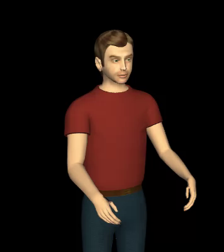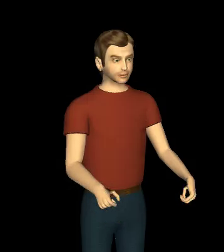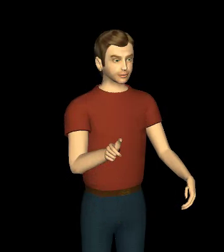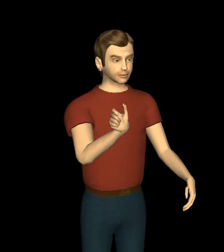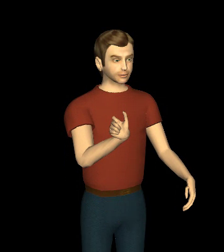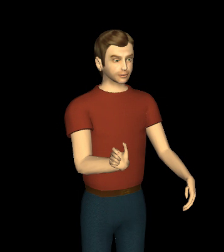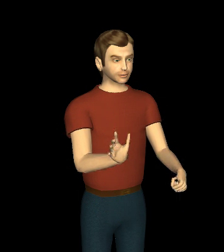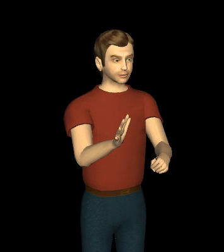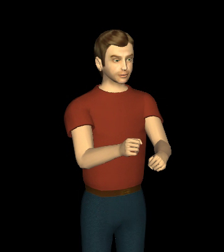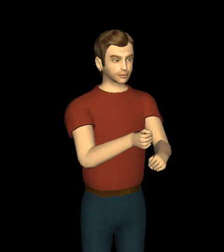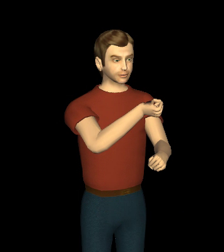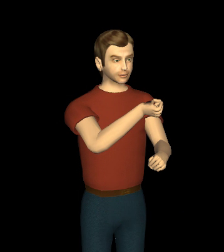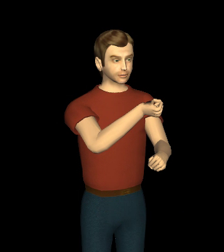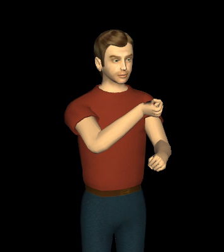فائز